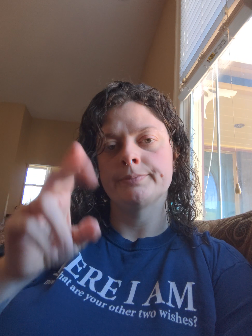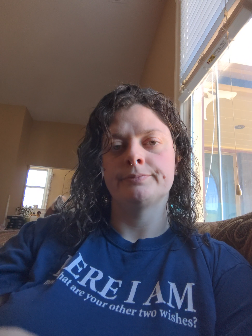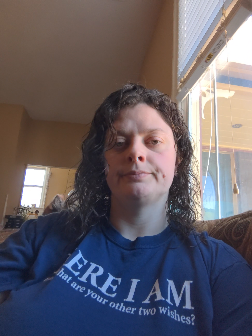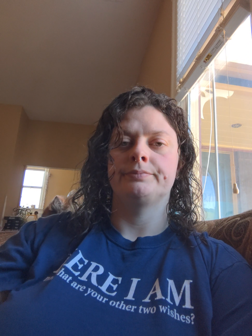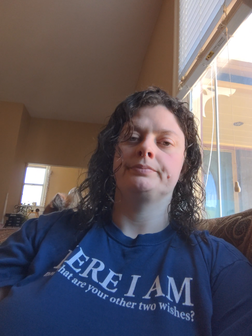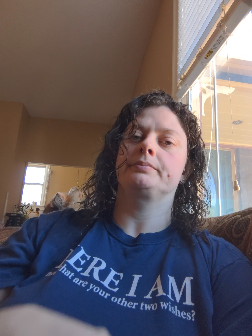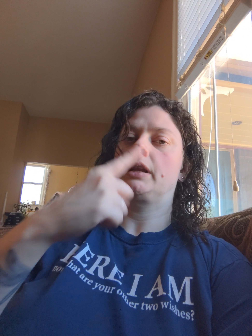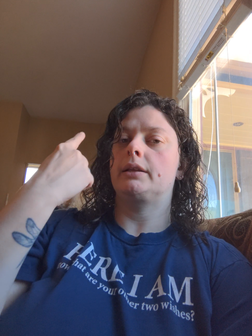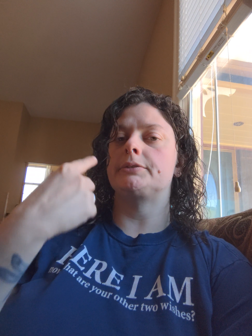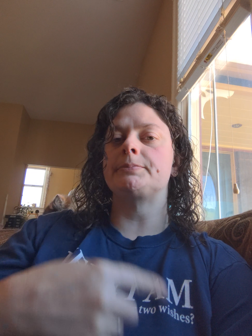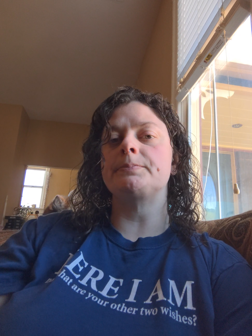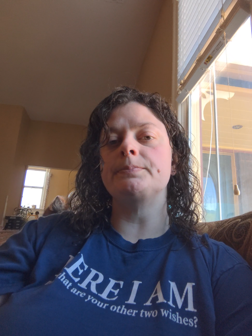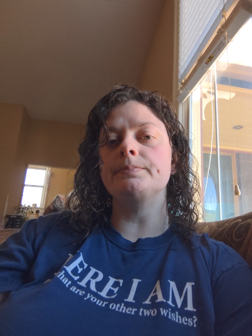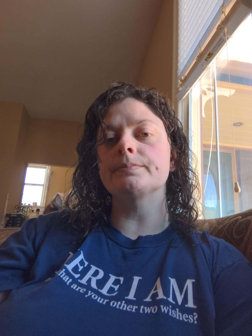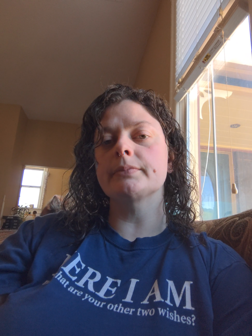black